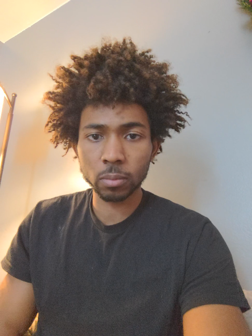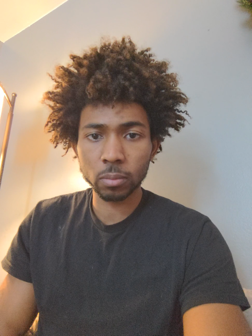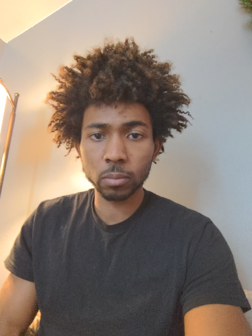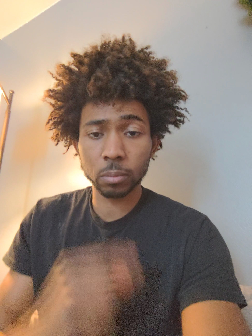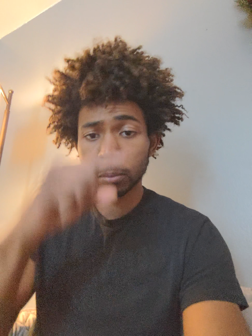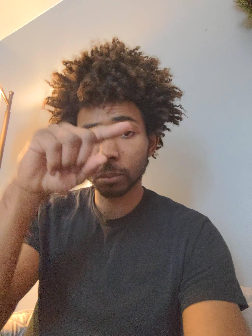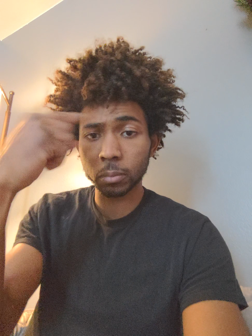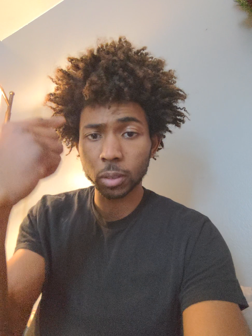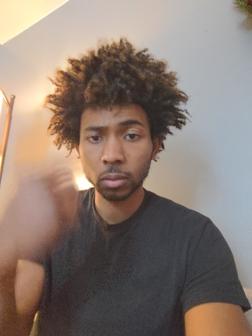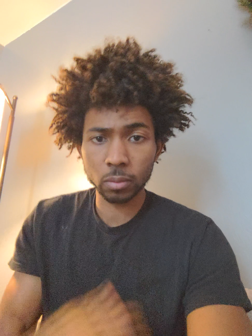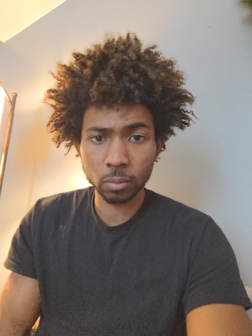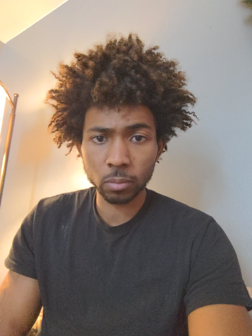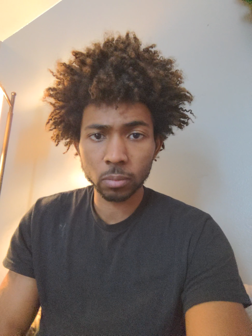black